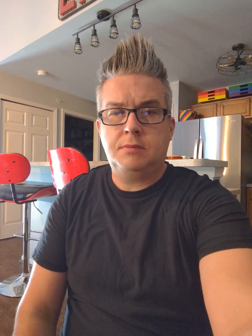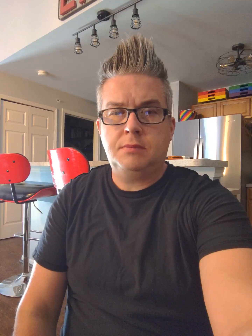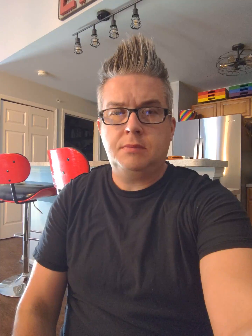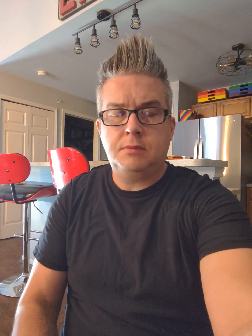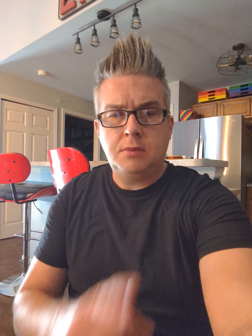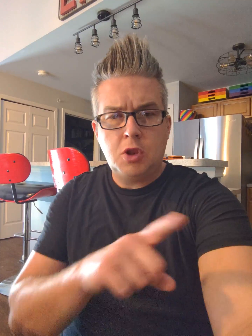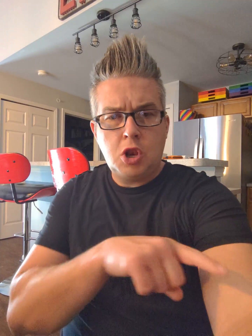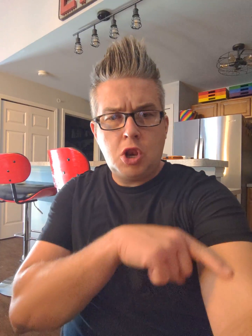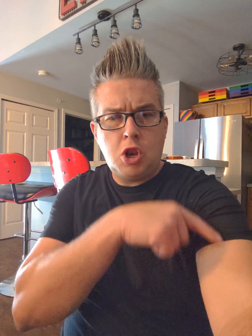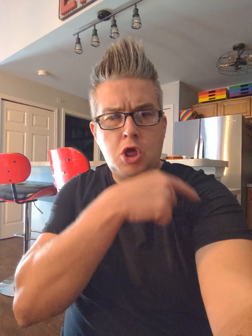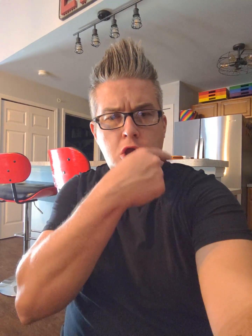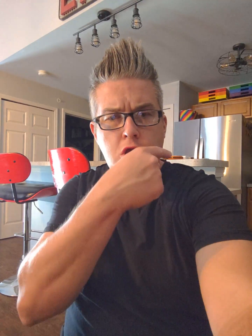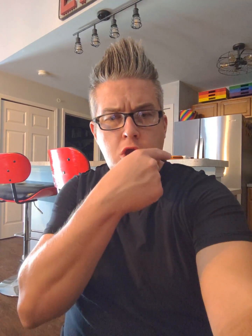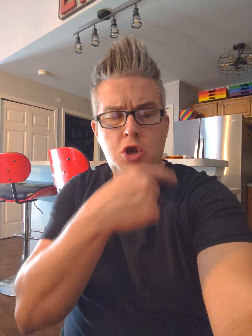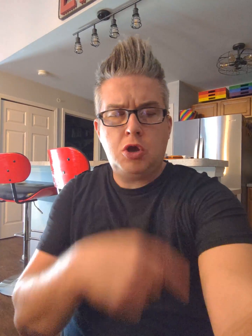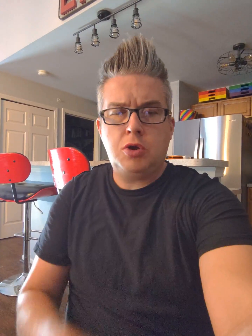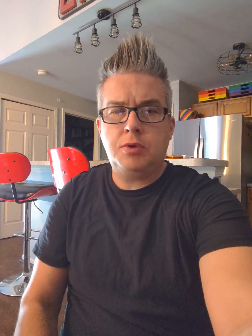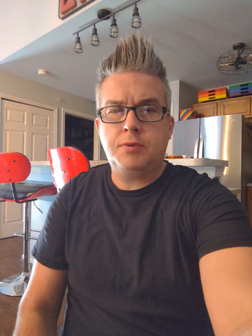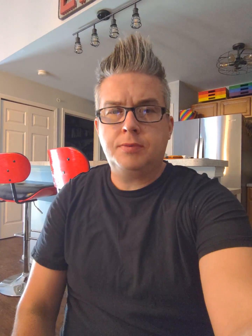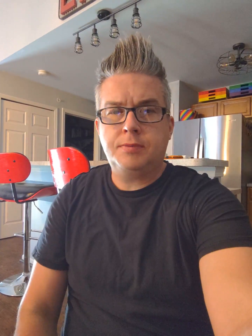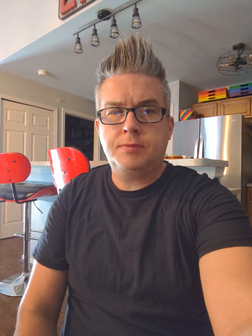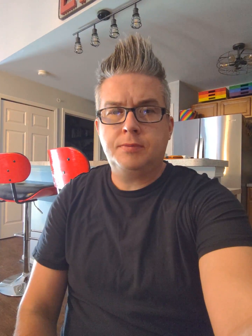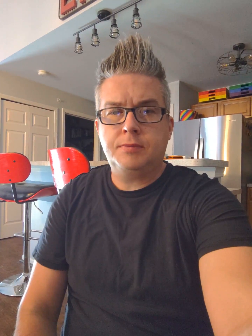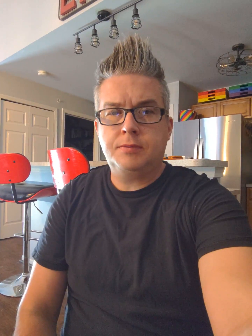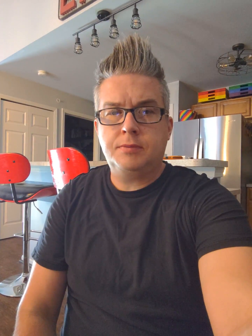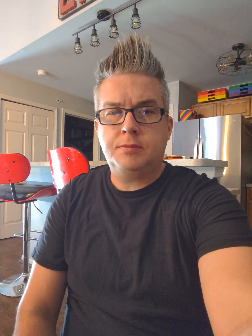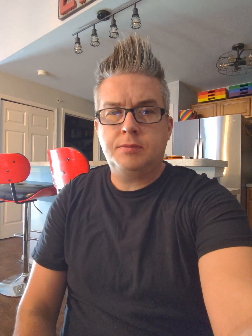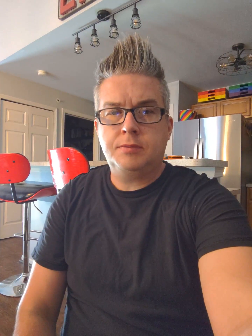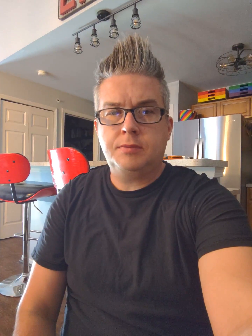long